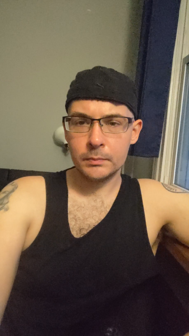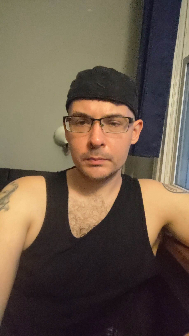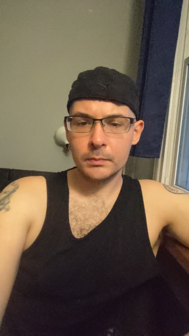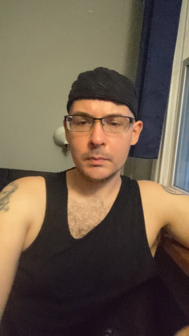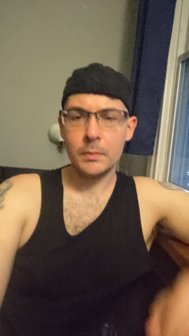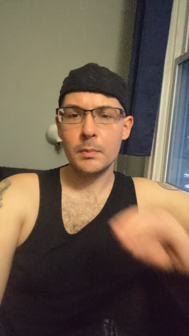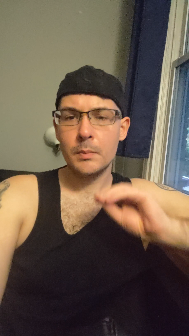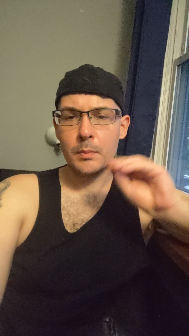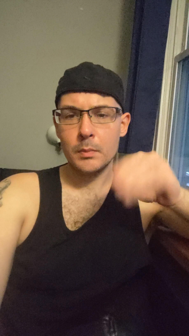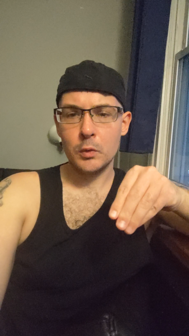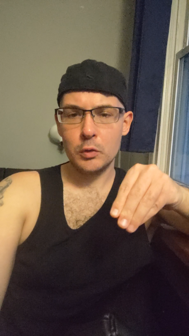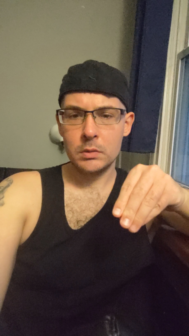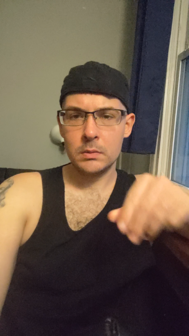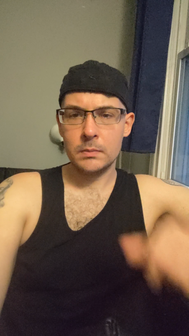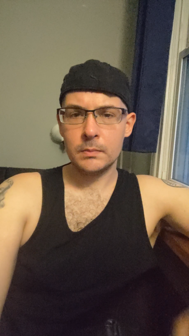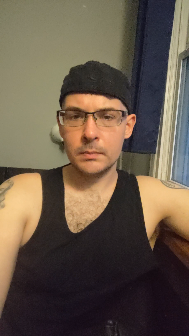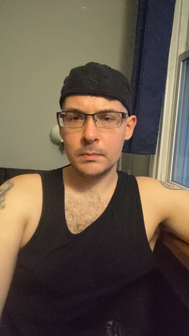put